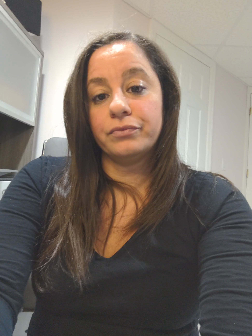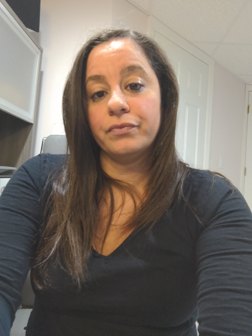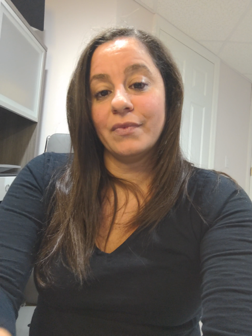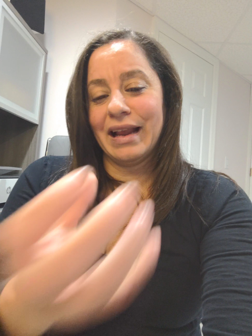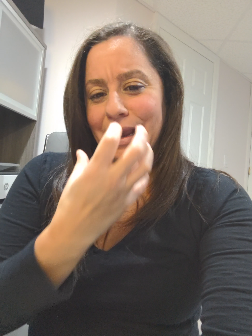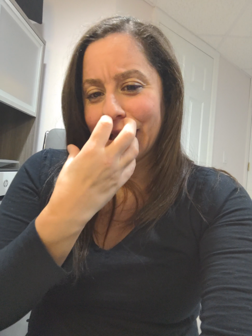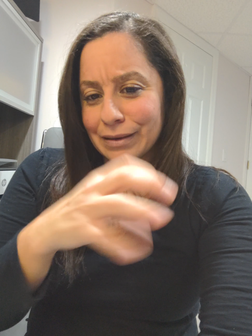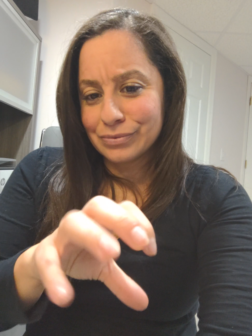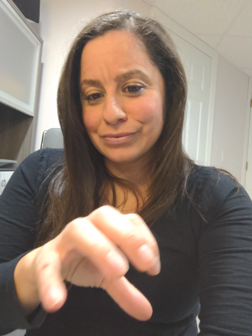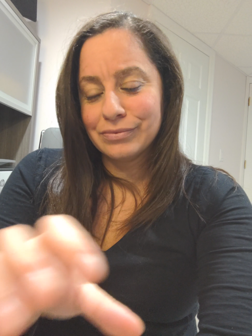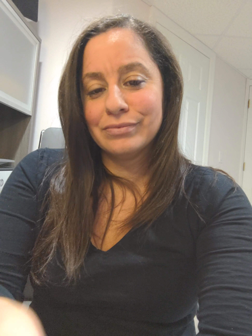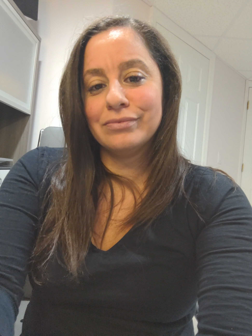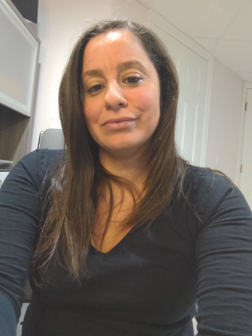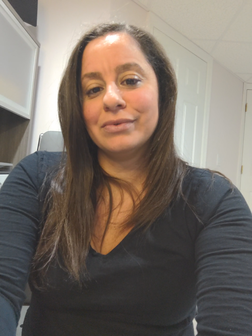hot